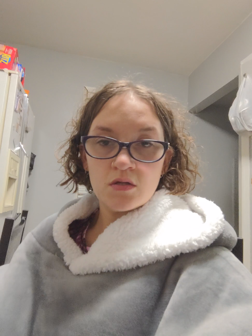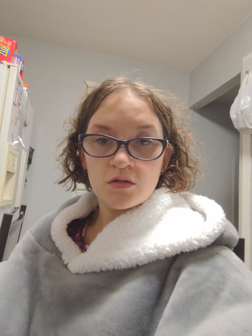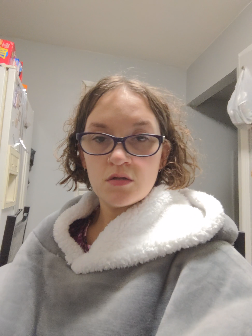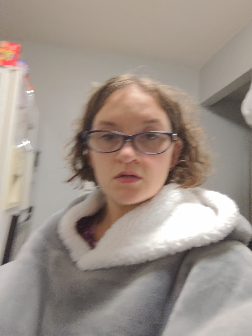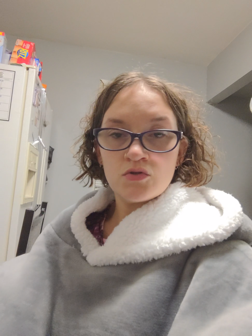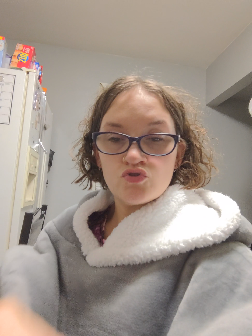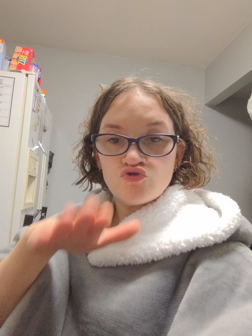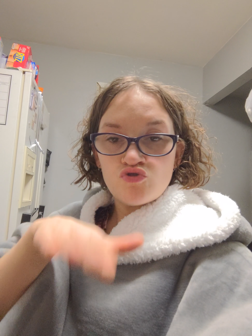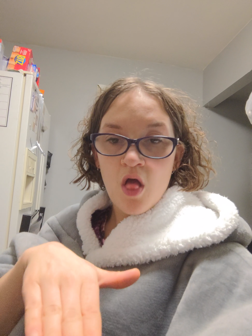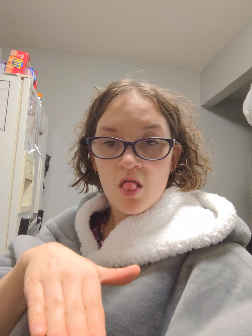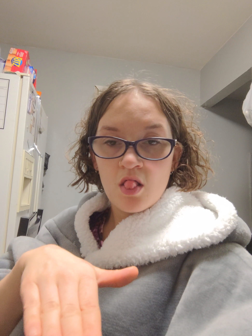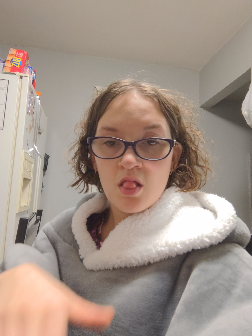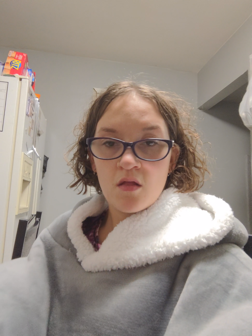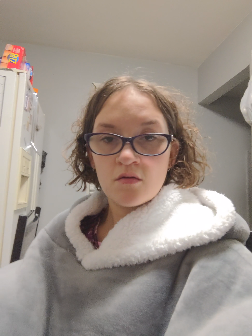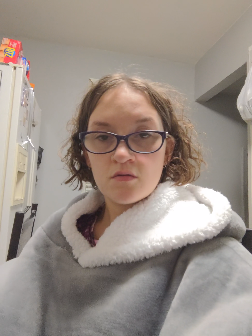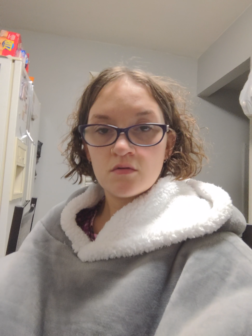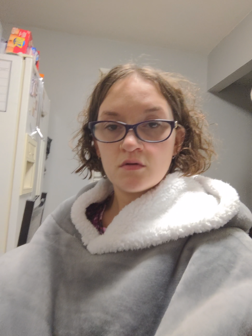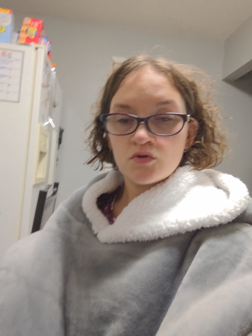child